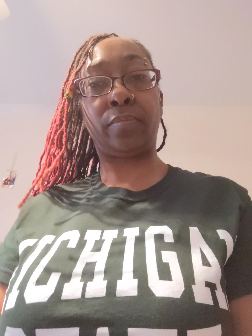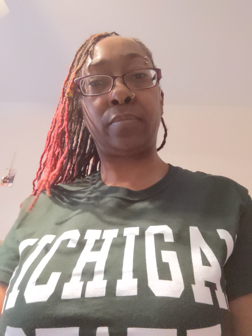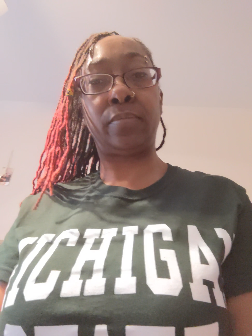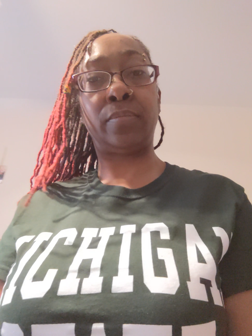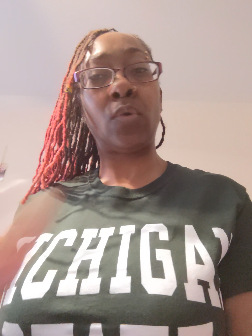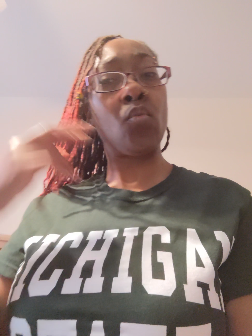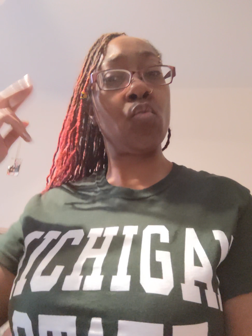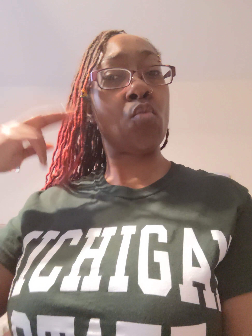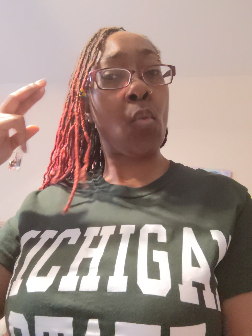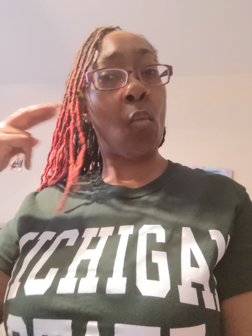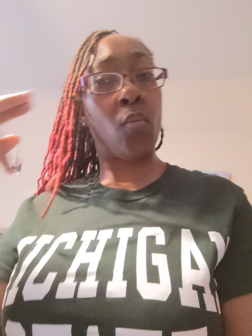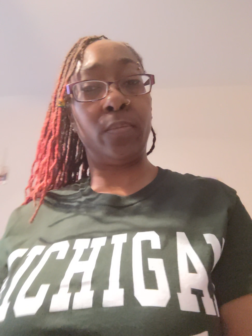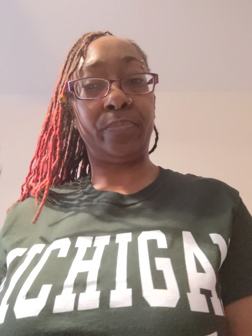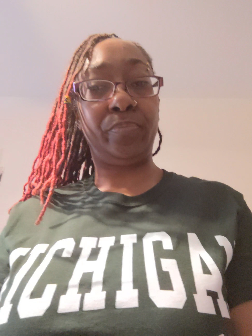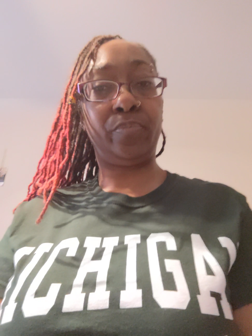radio